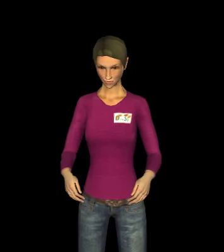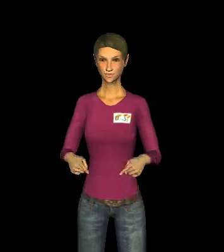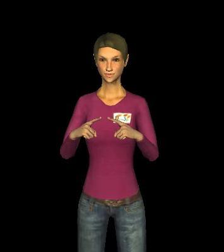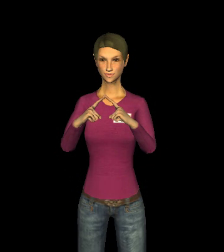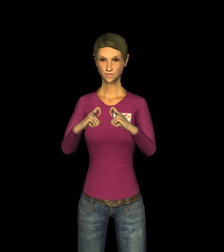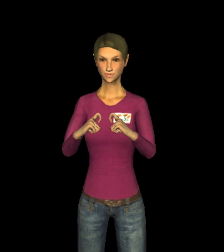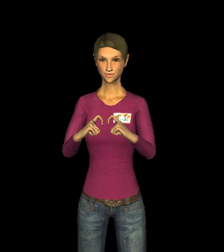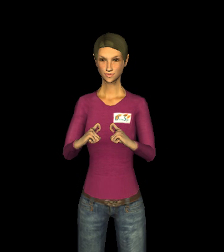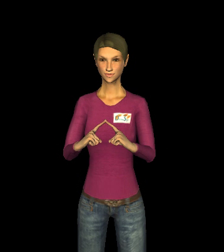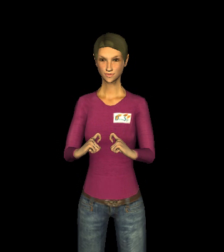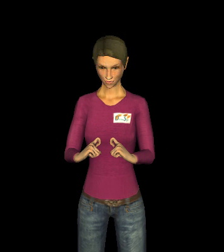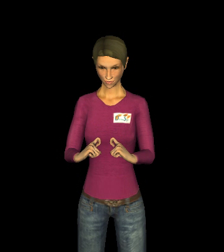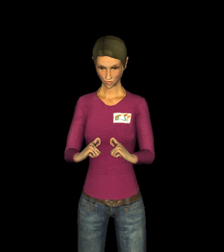أحسب